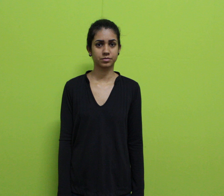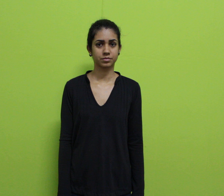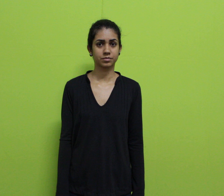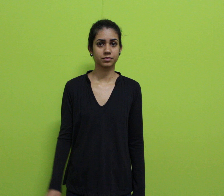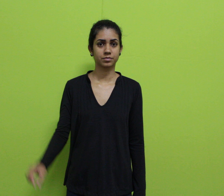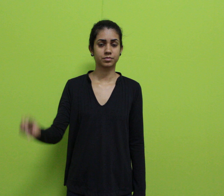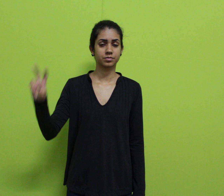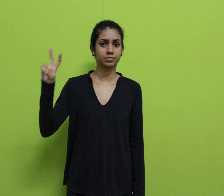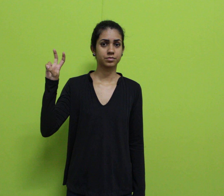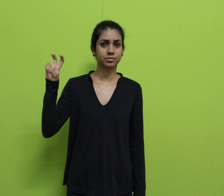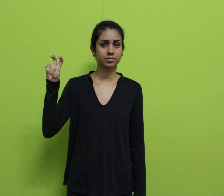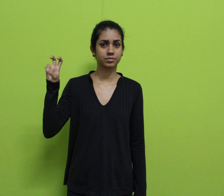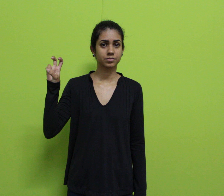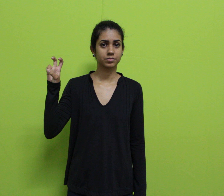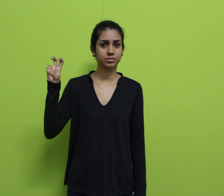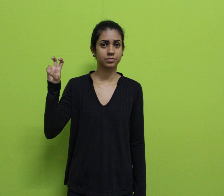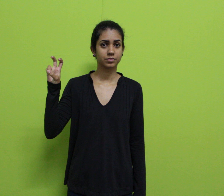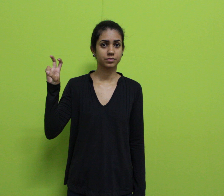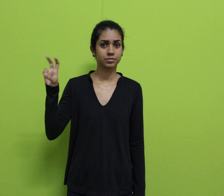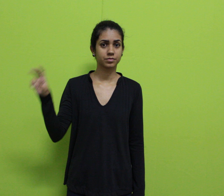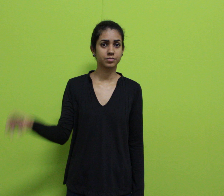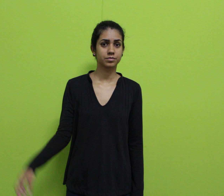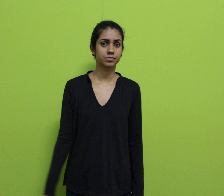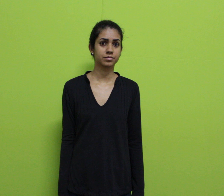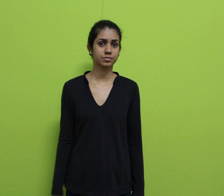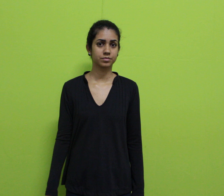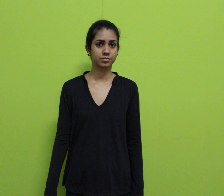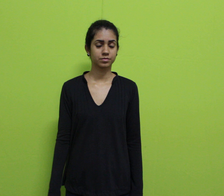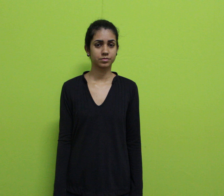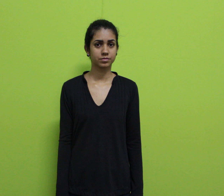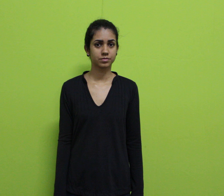cinco